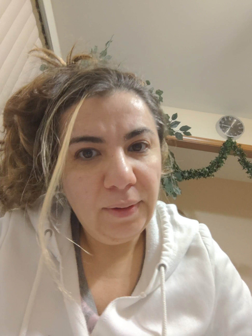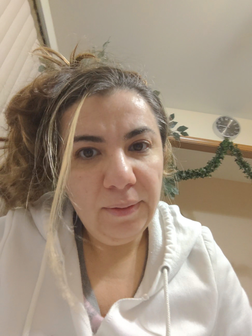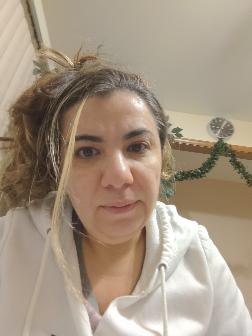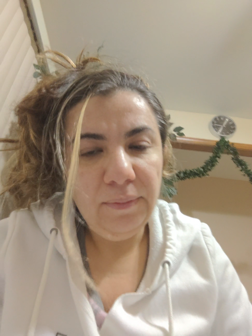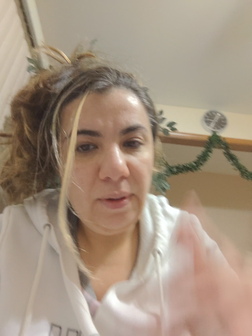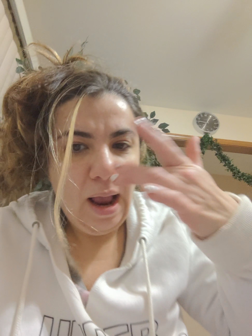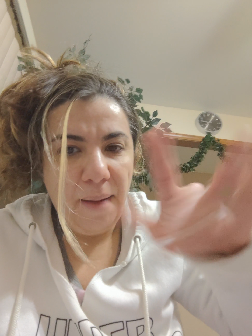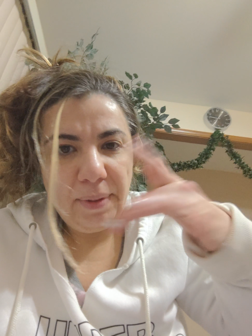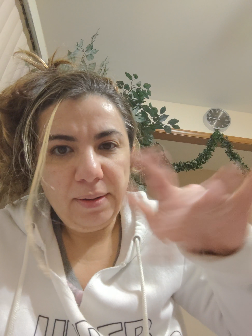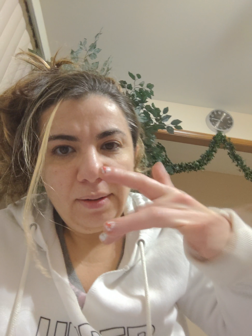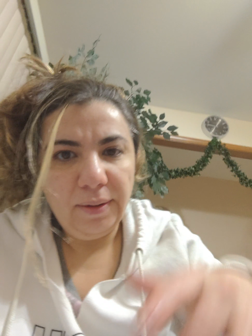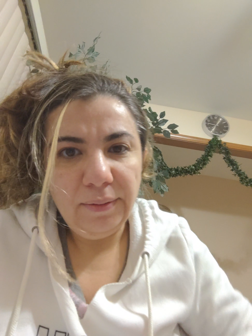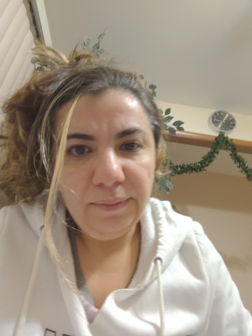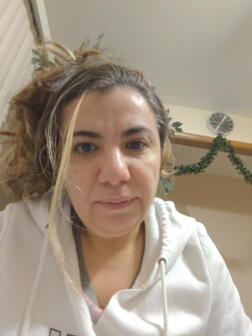empty